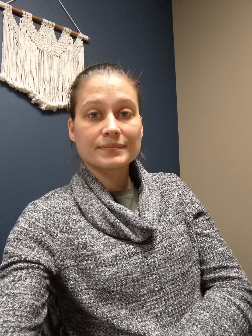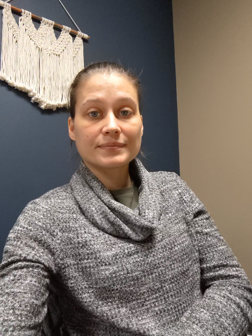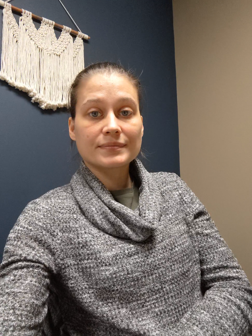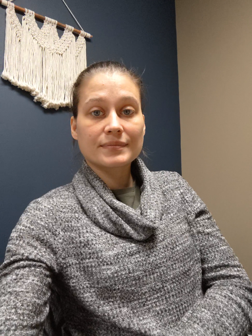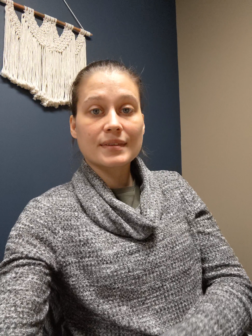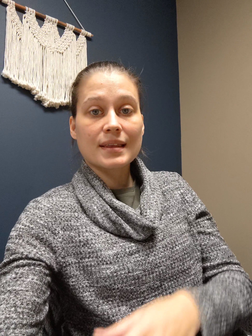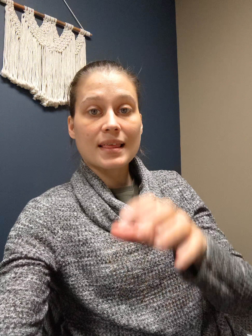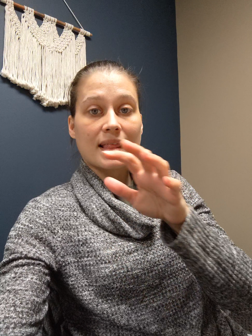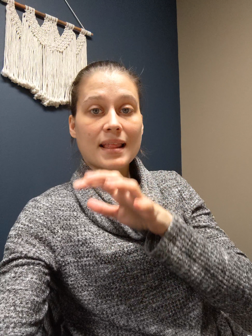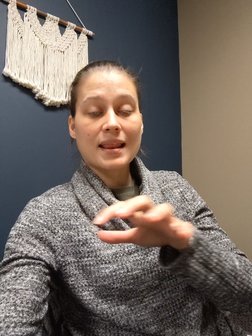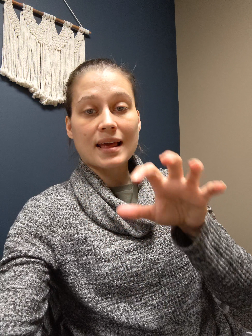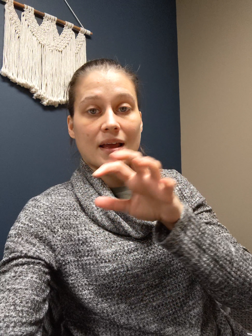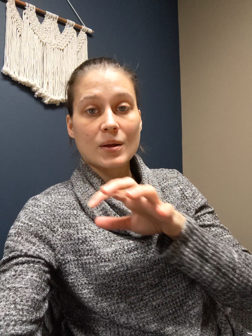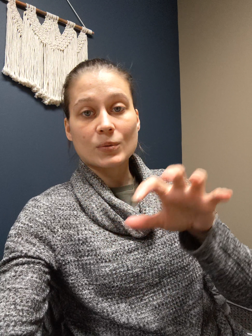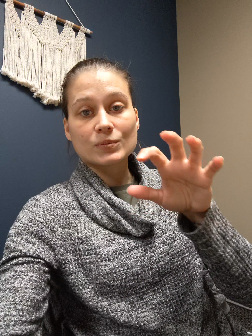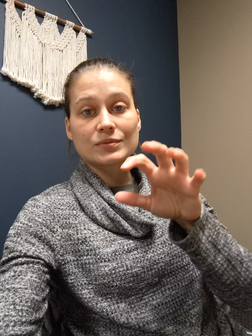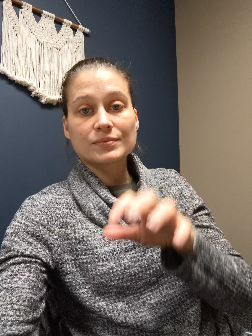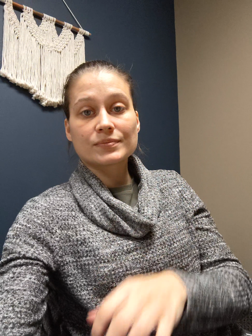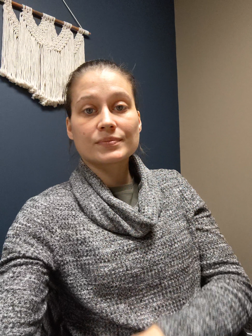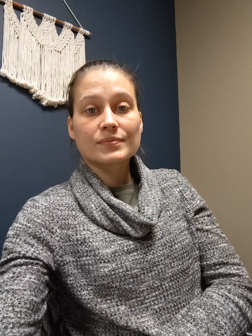cloud